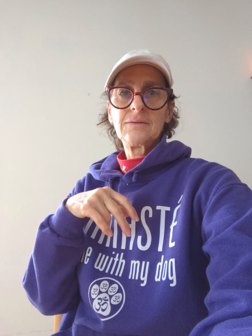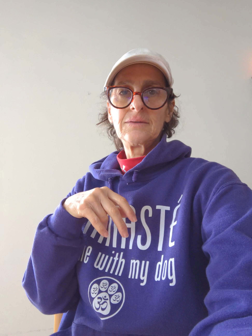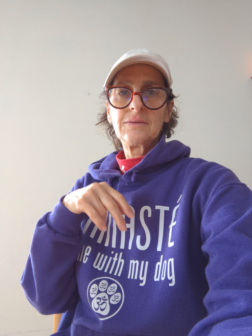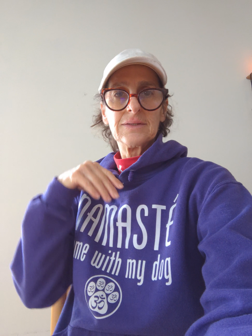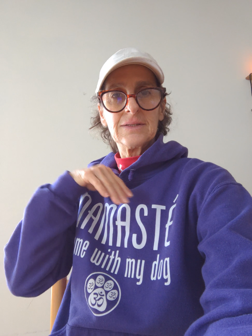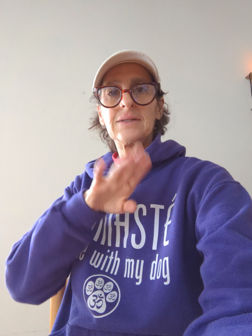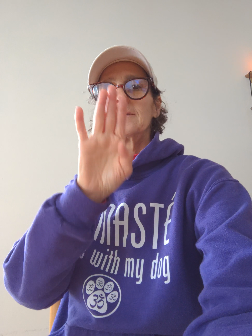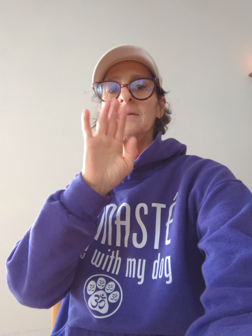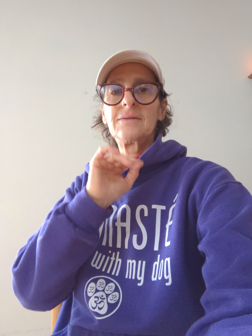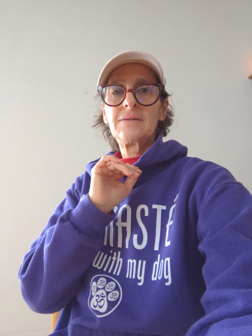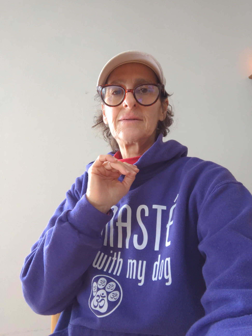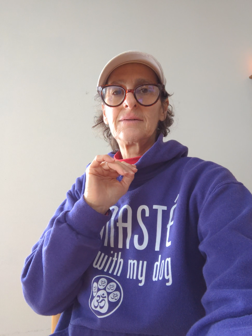into